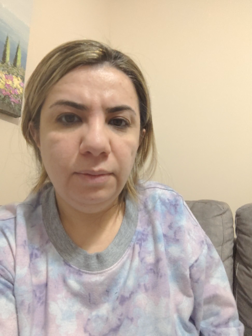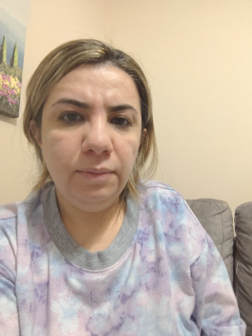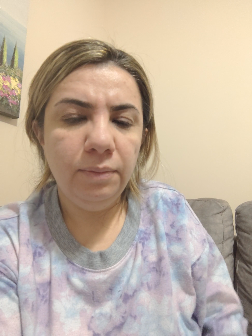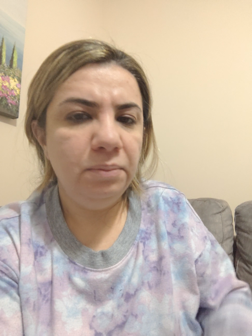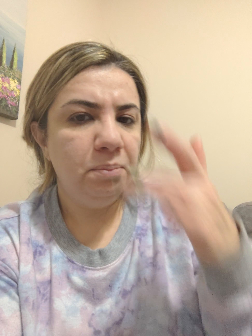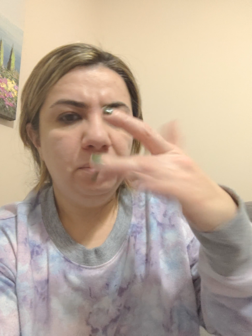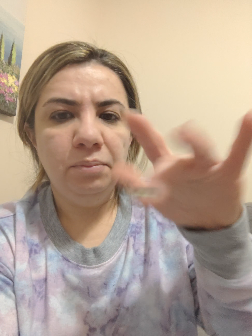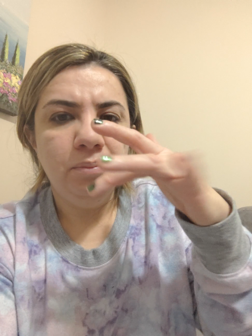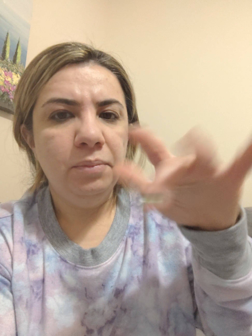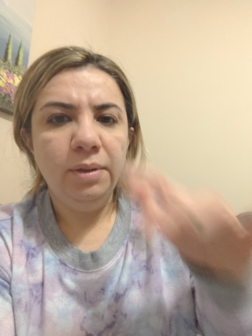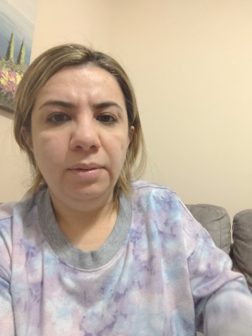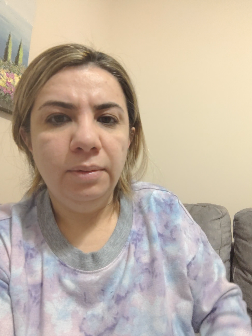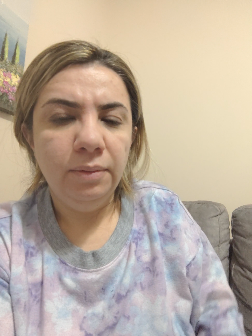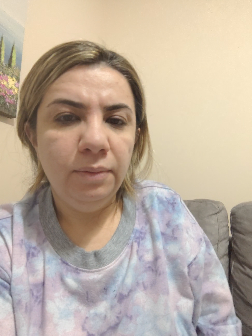empty